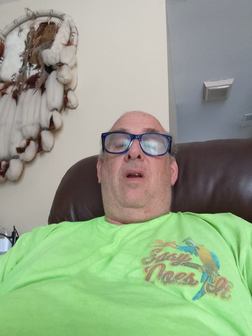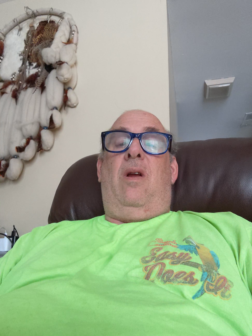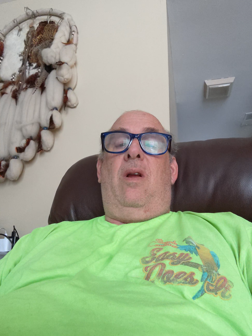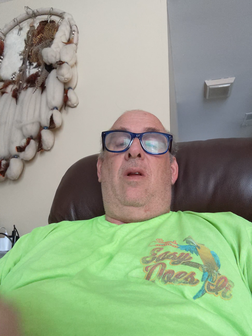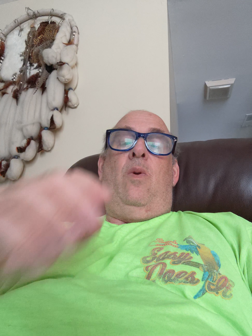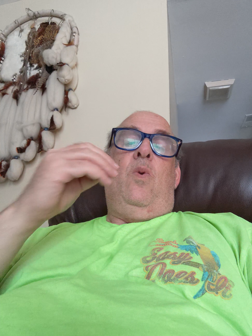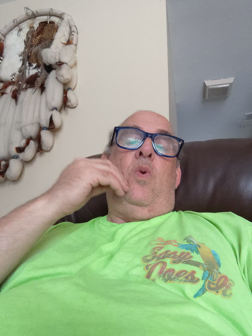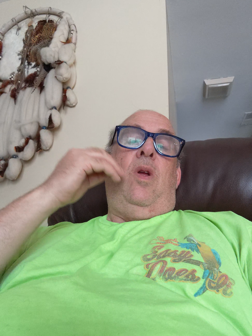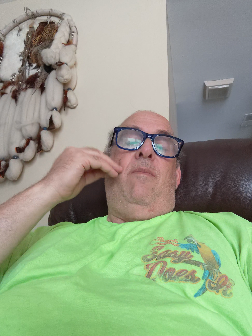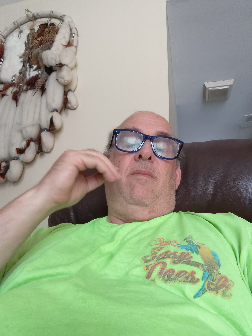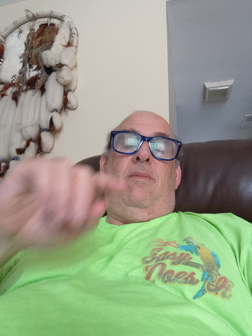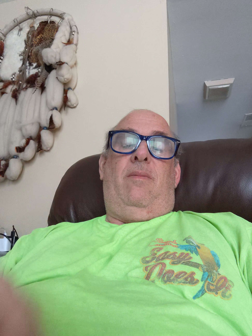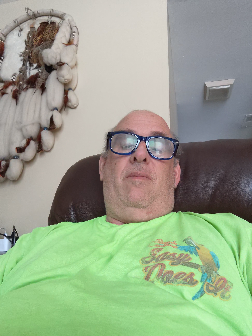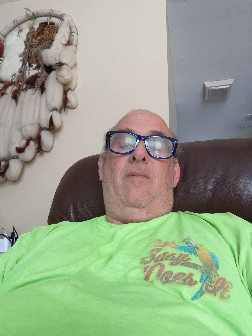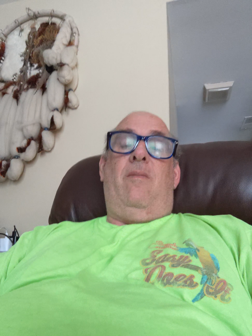home